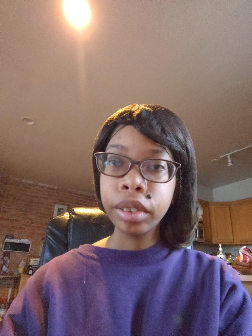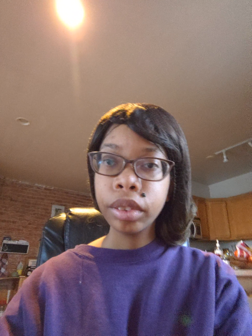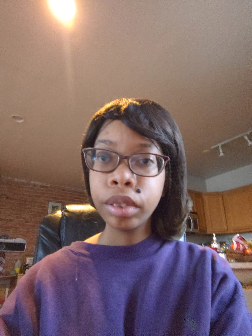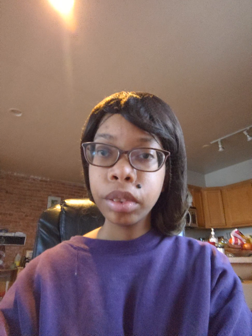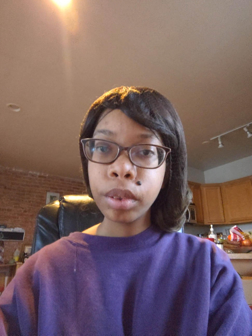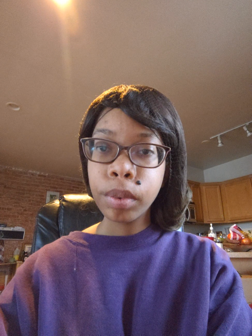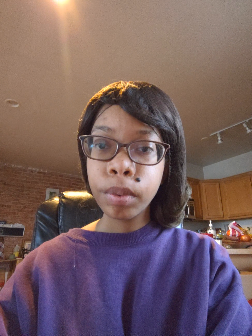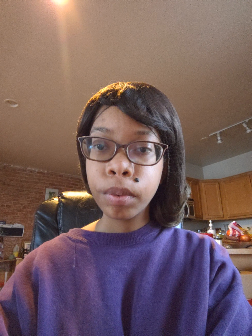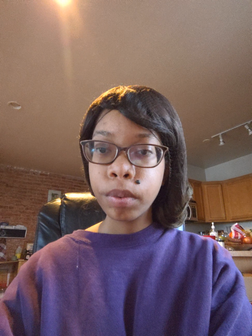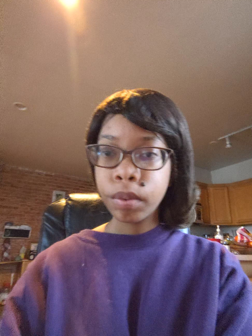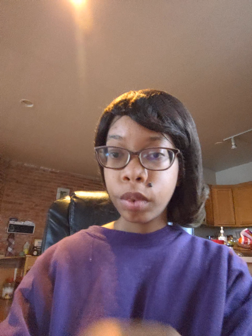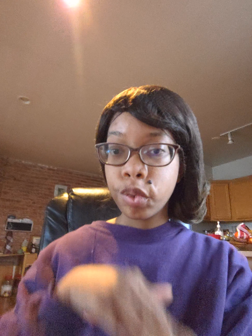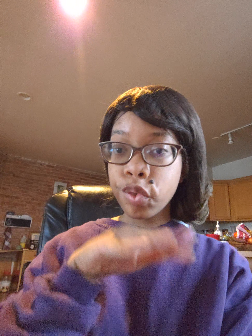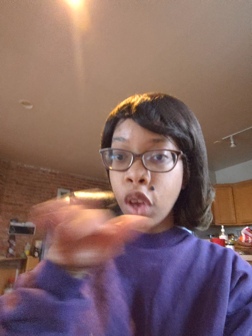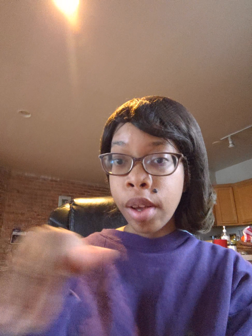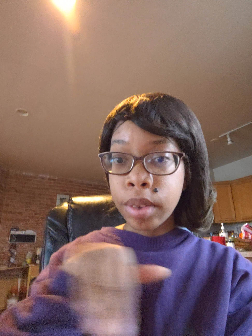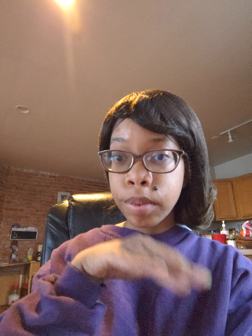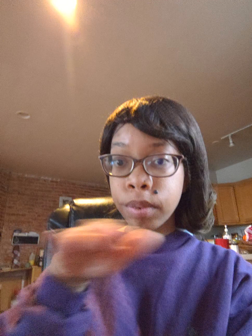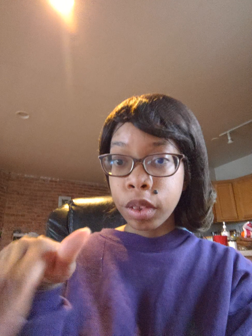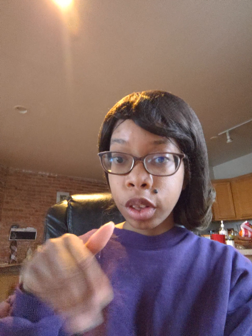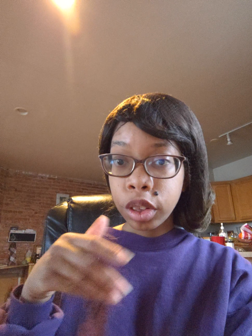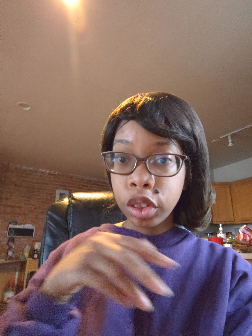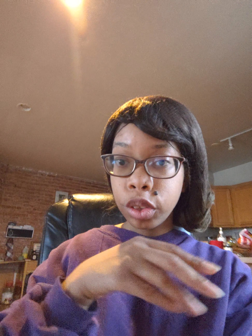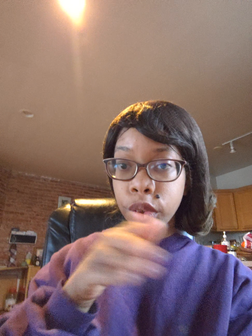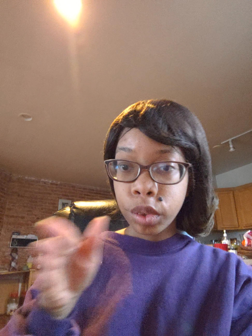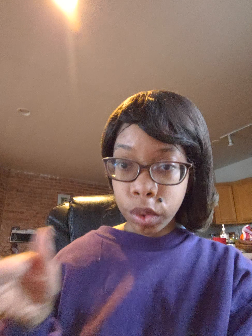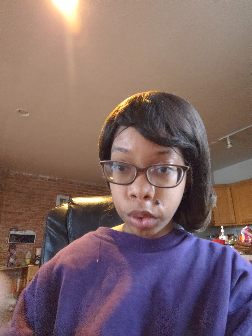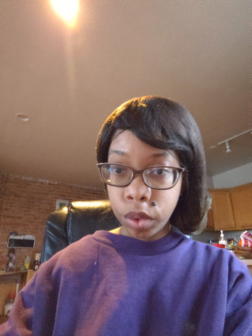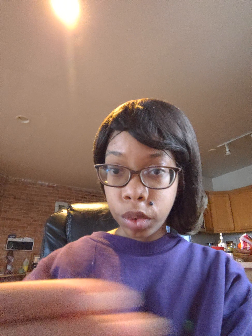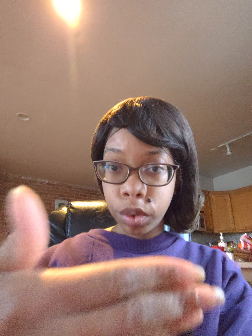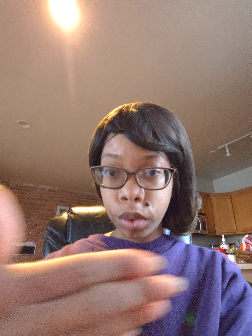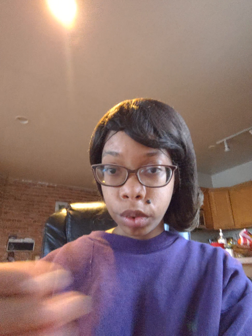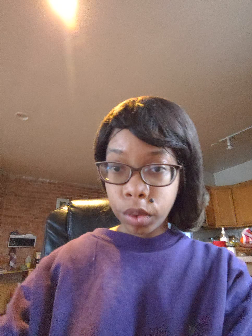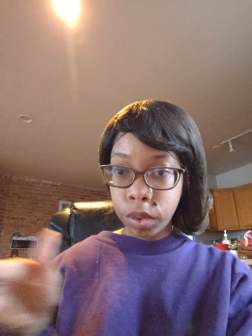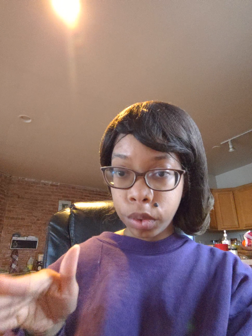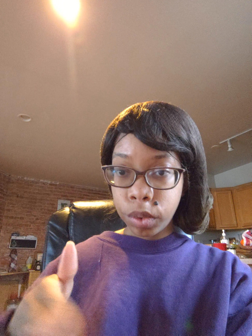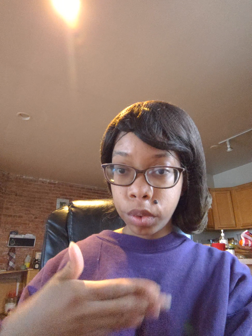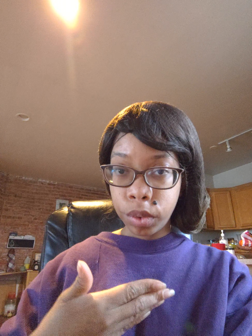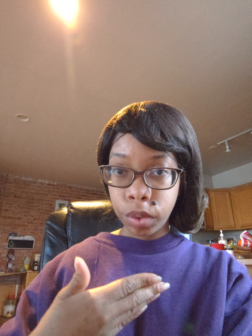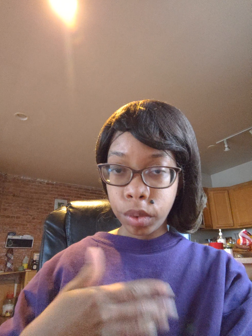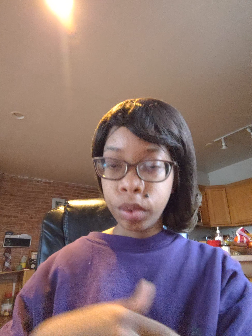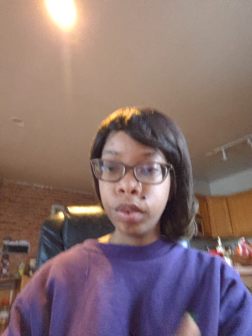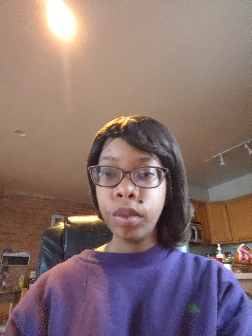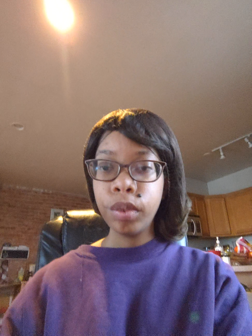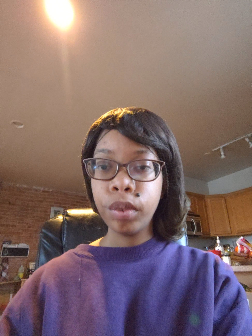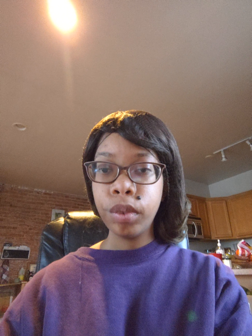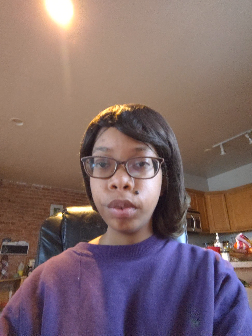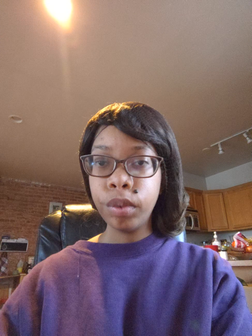pool